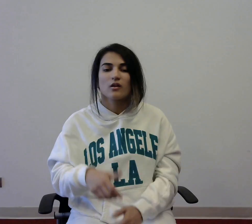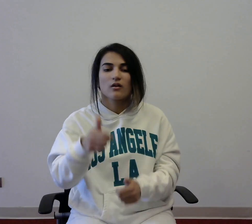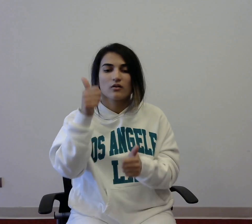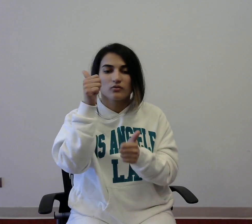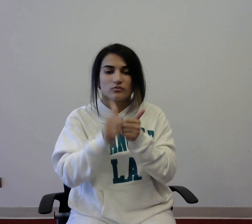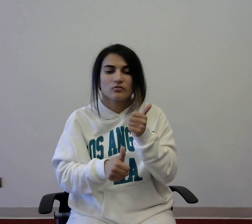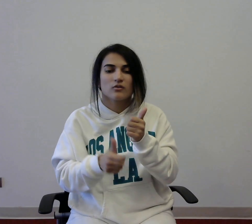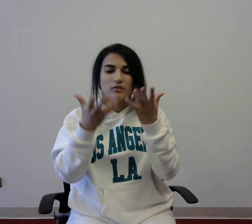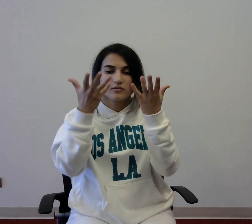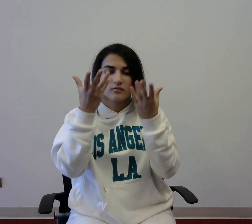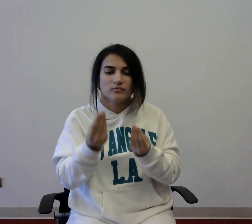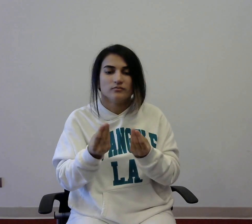hər gün